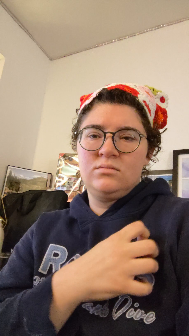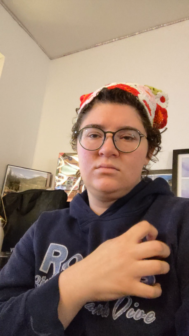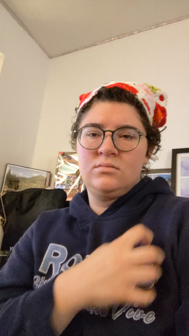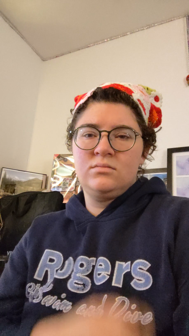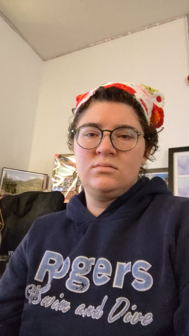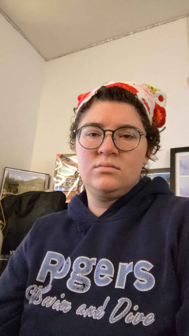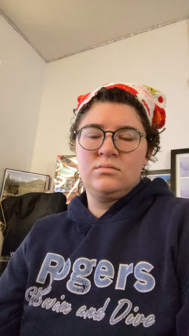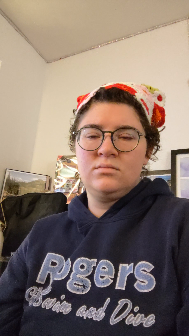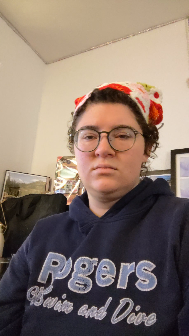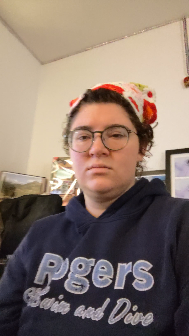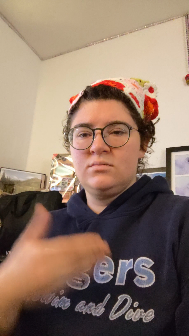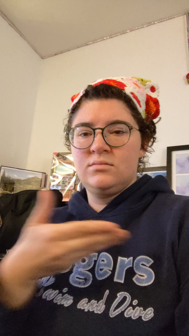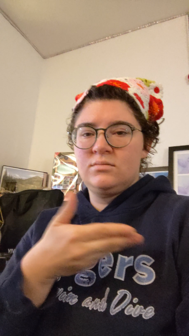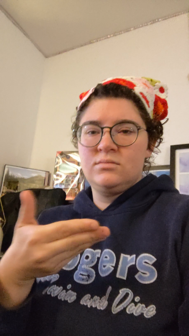baby